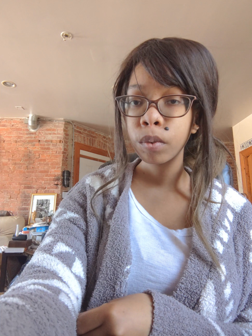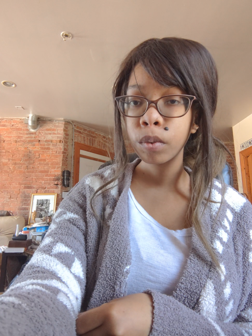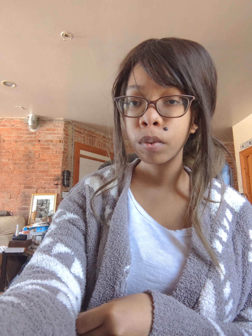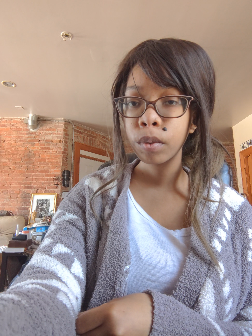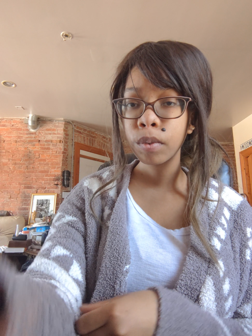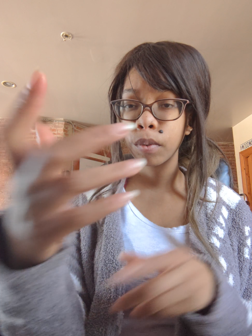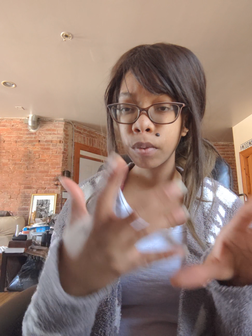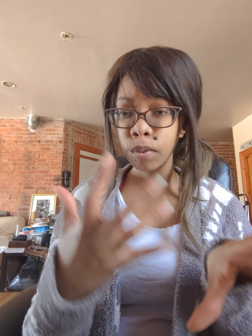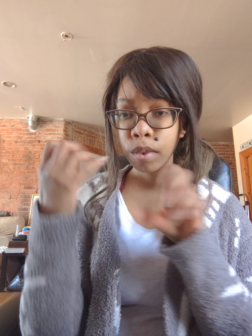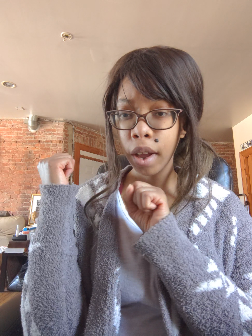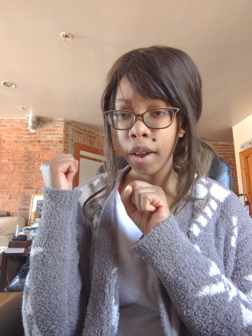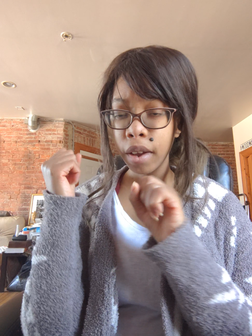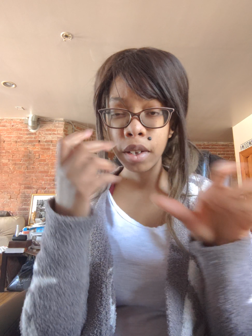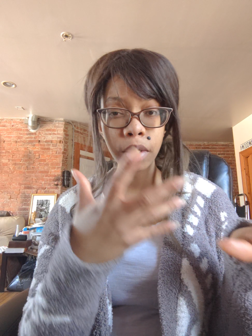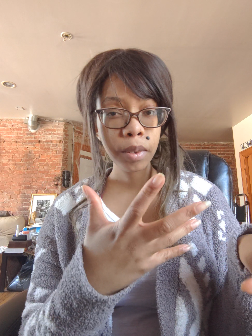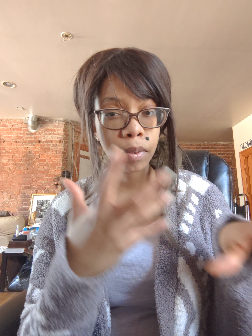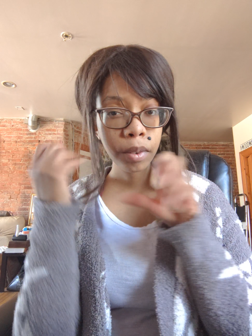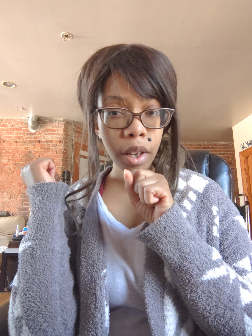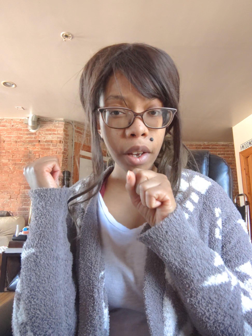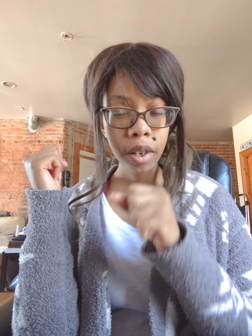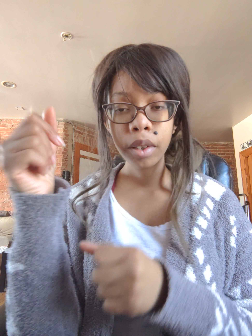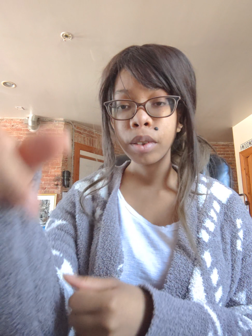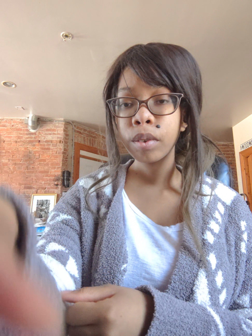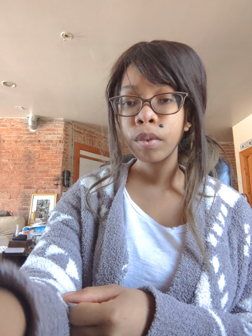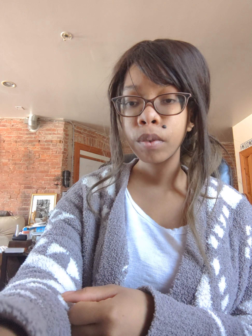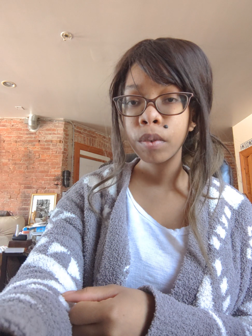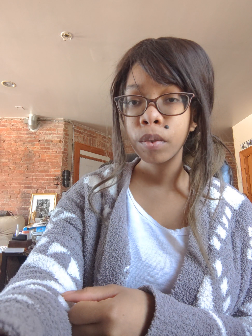fast